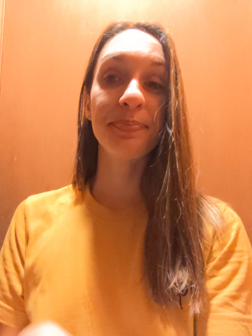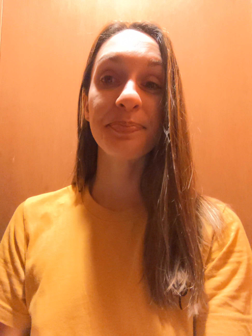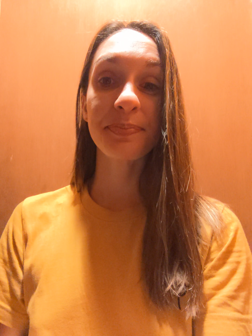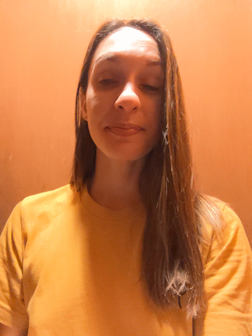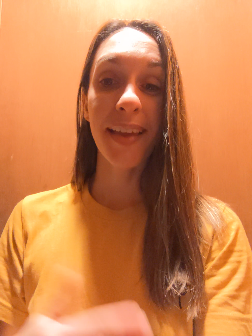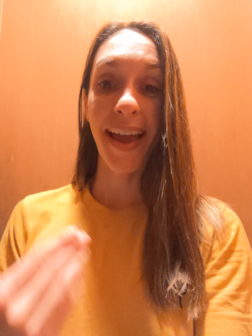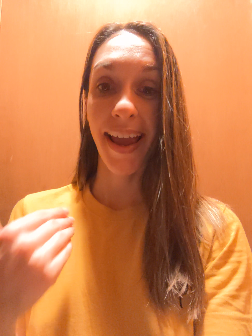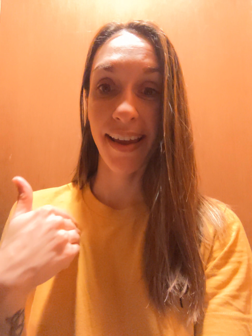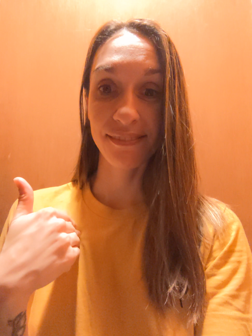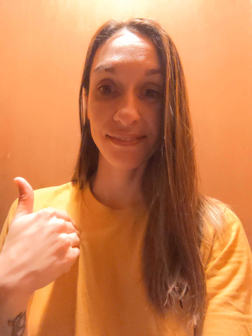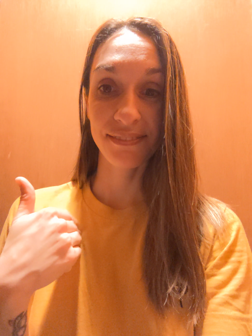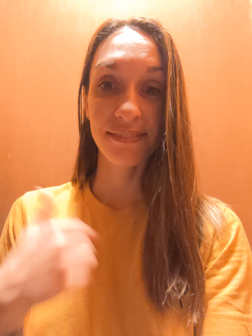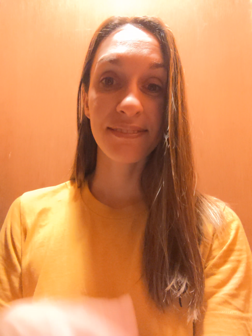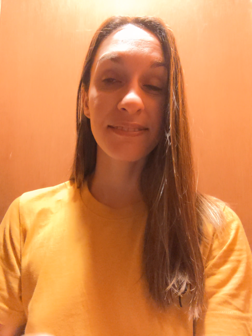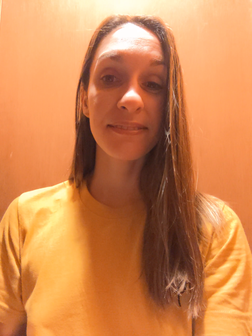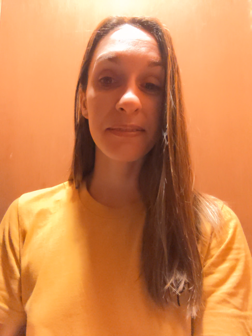have